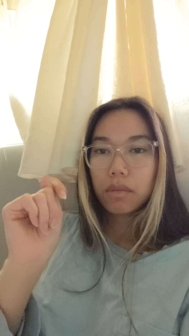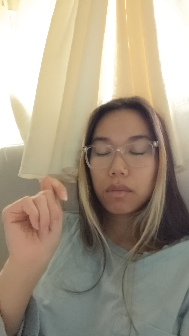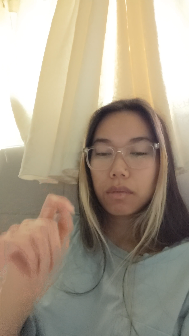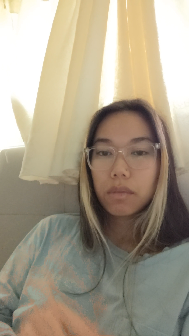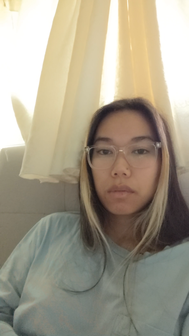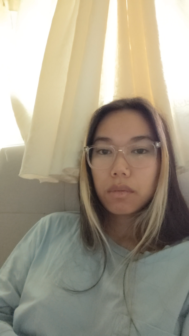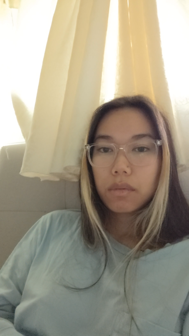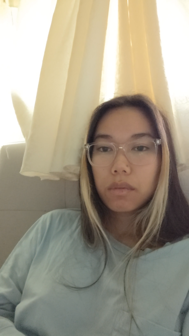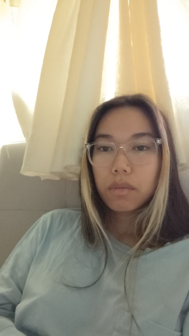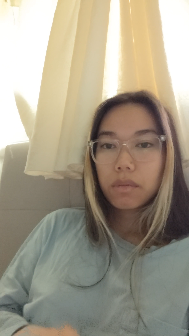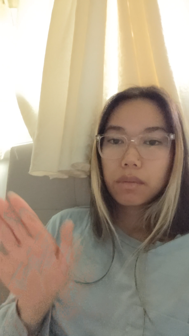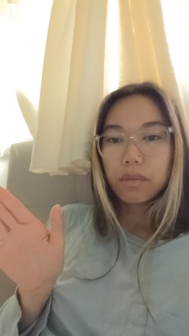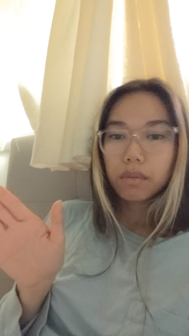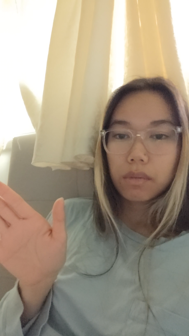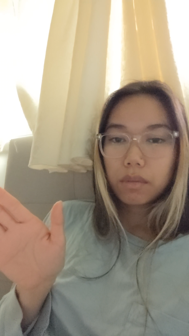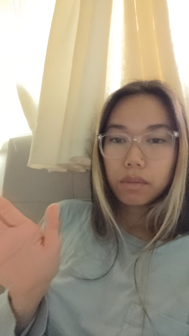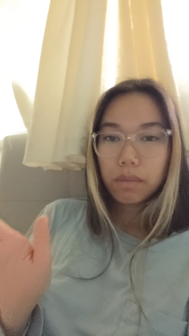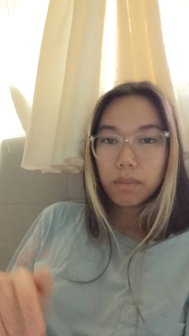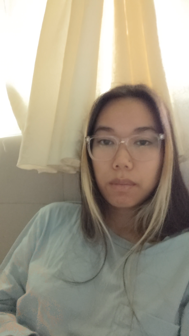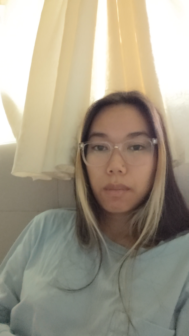penguin